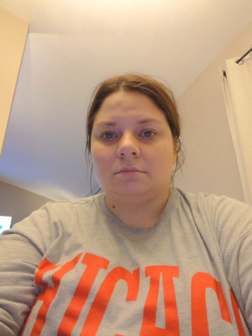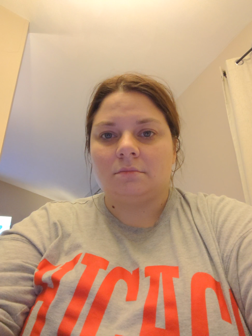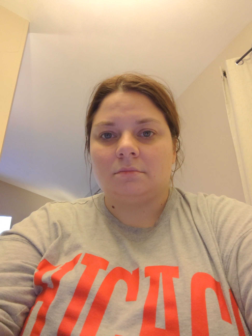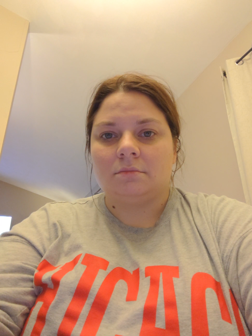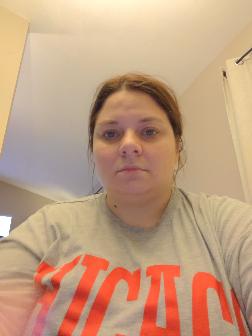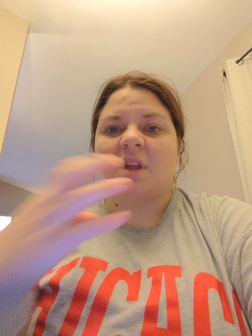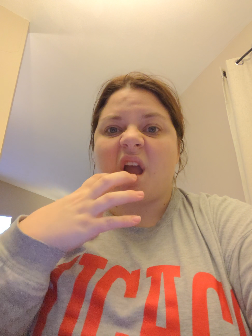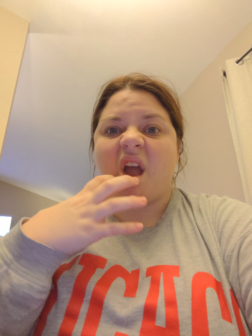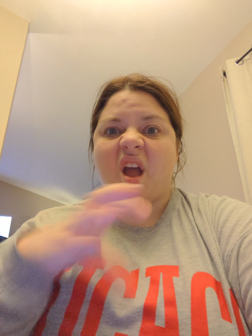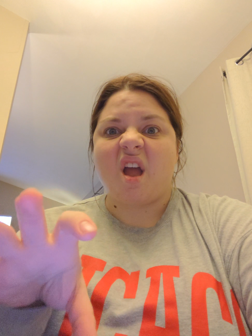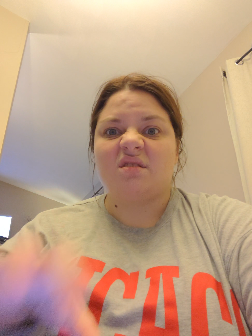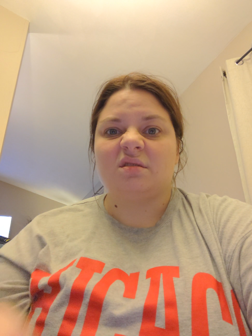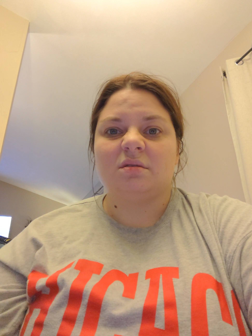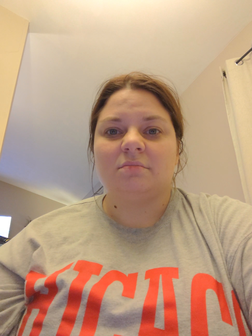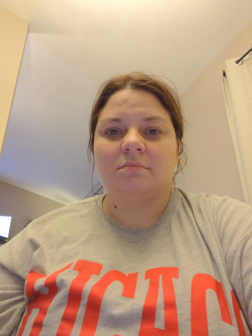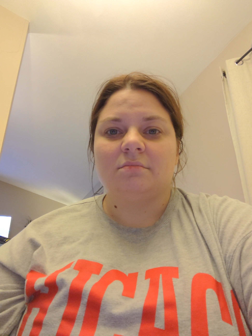hot